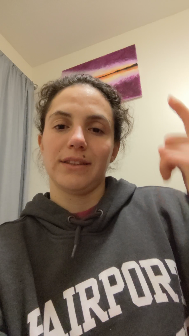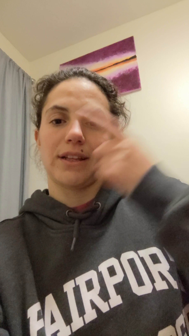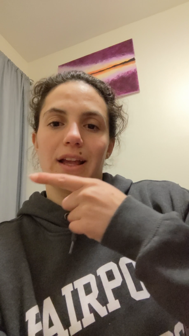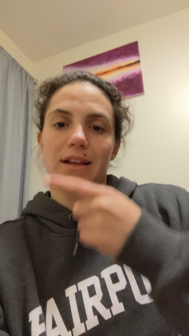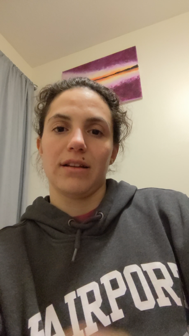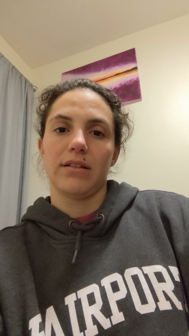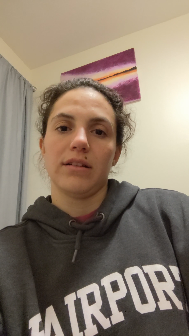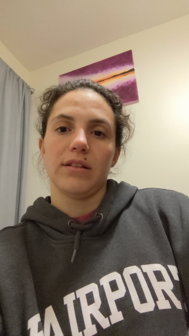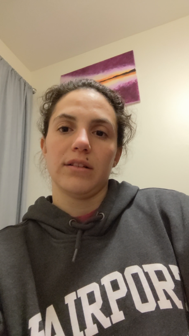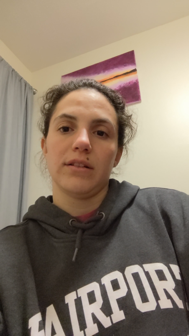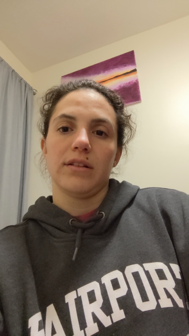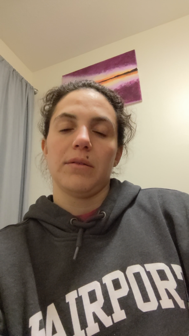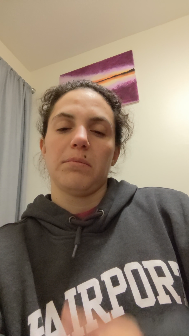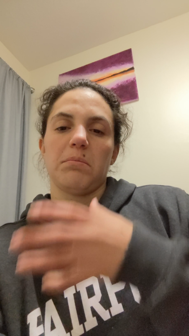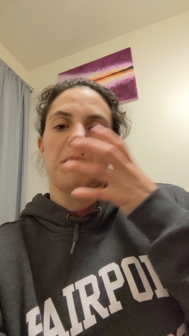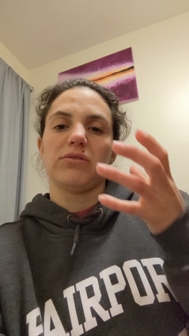much